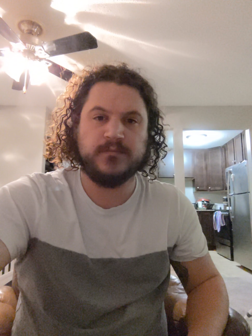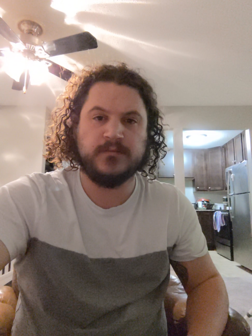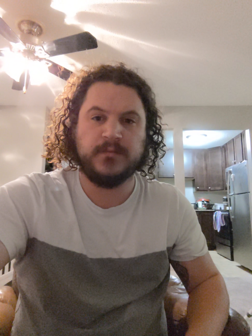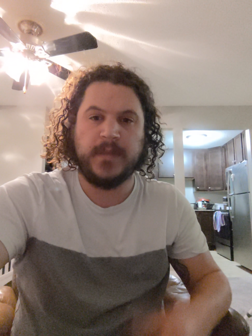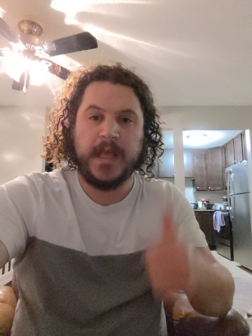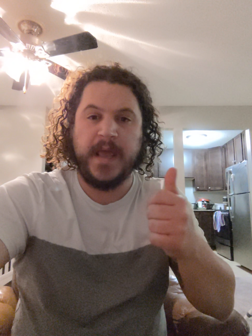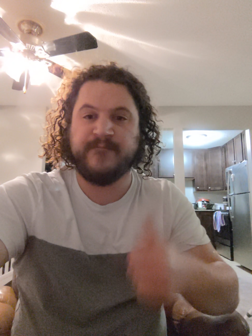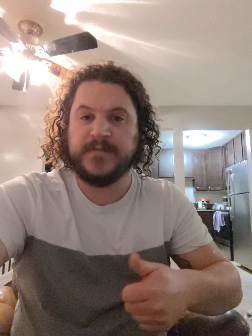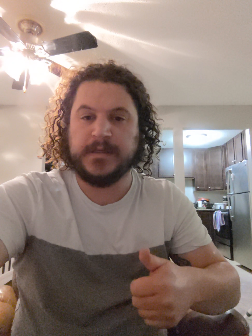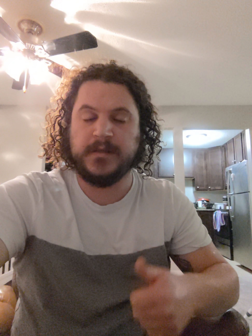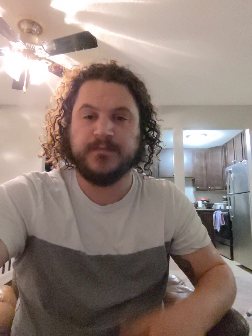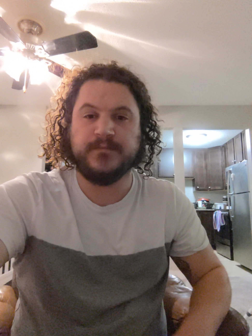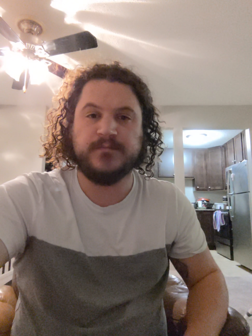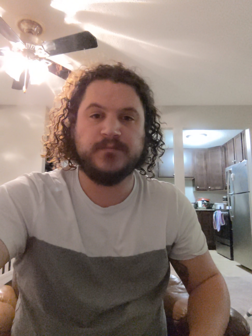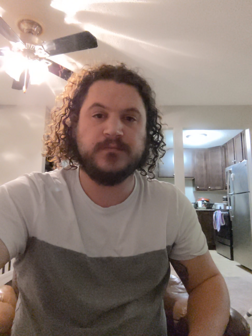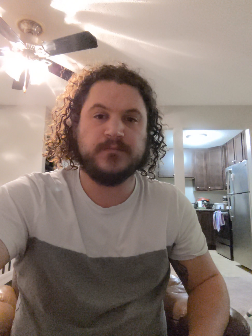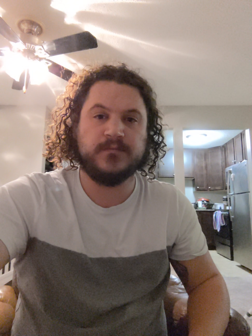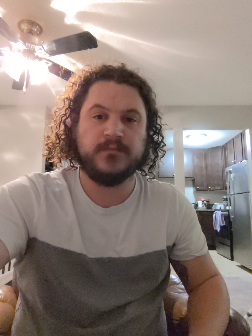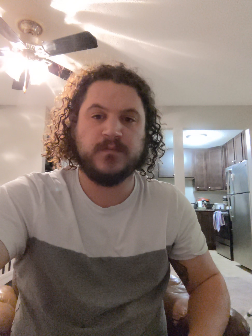every